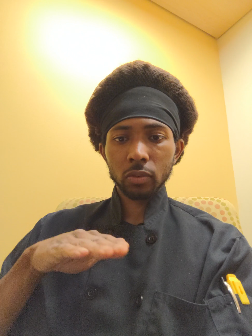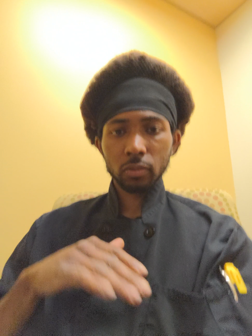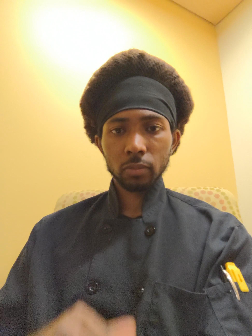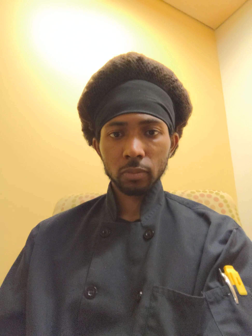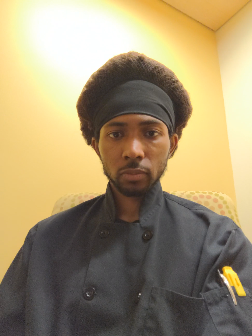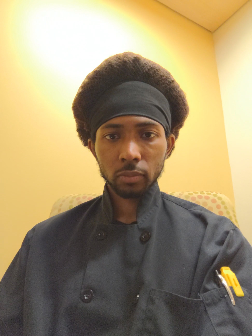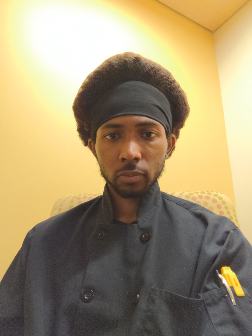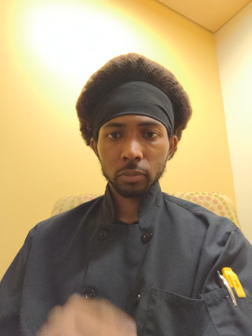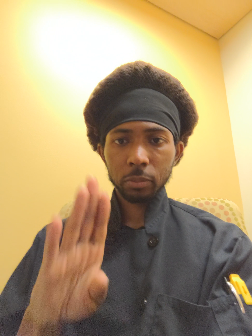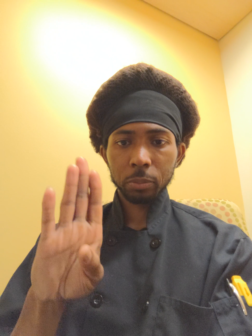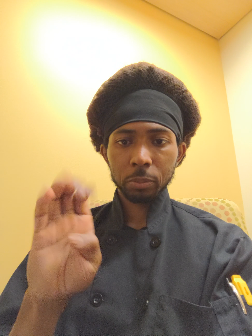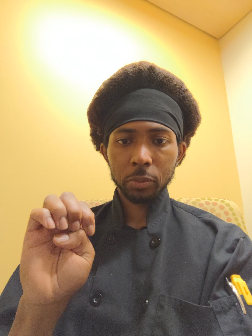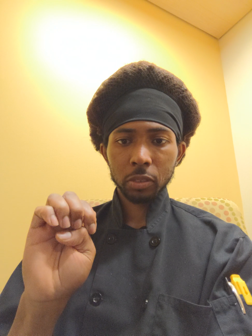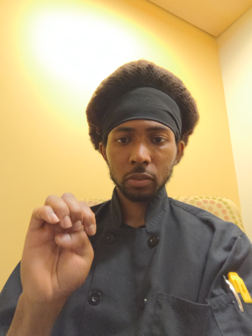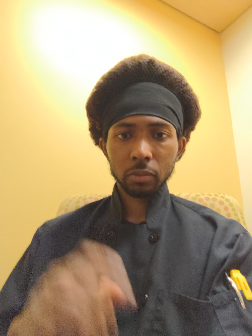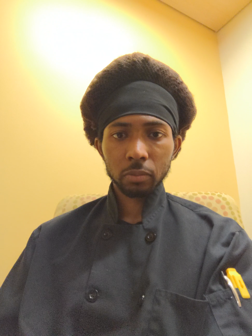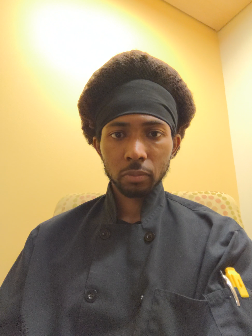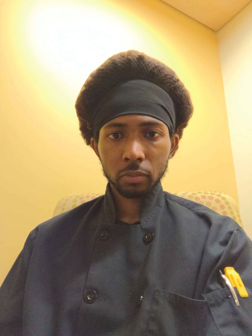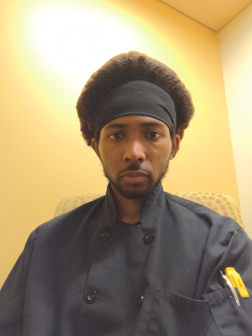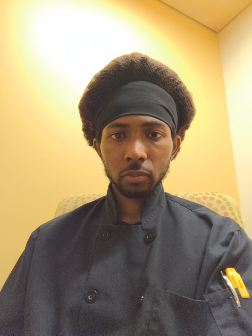be